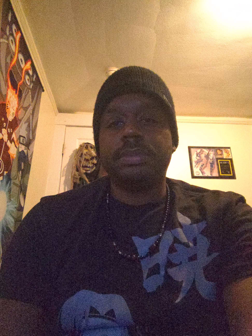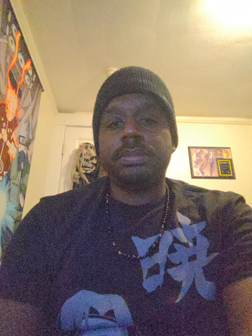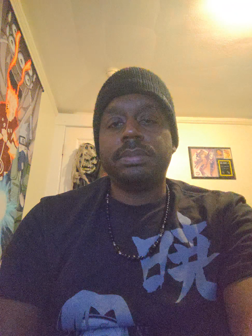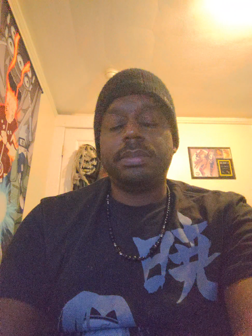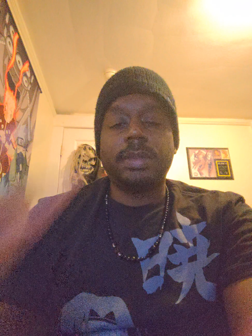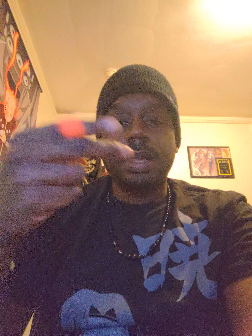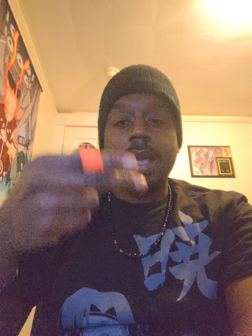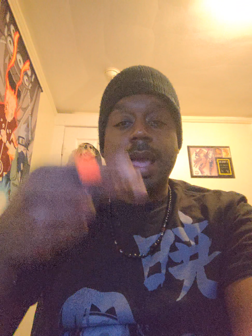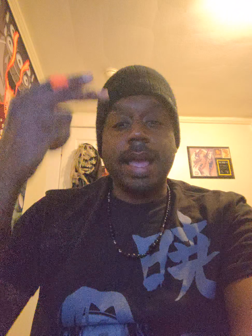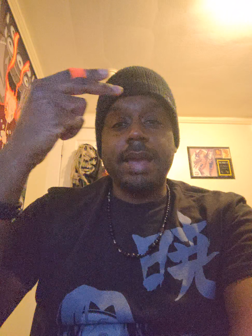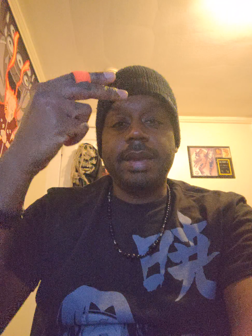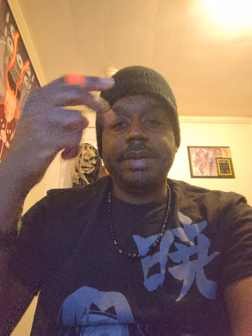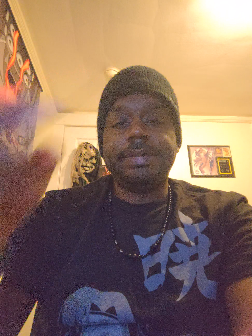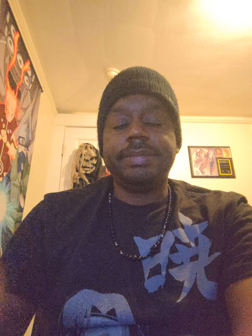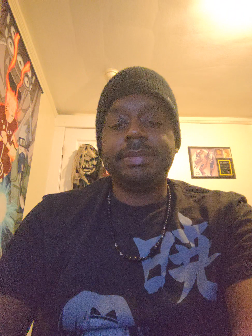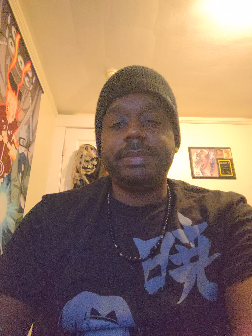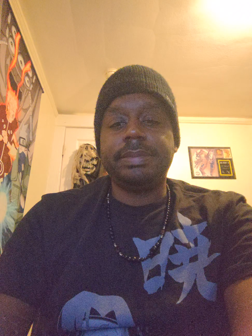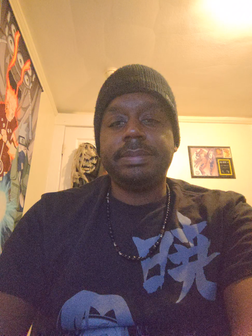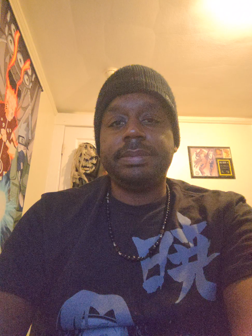high